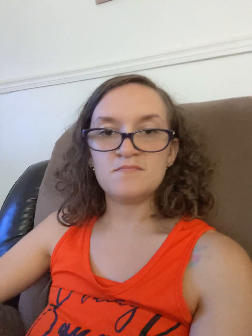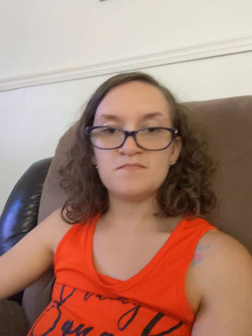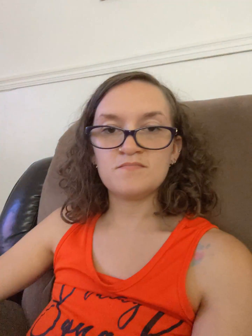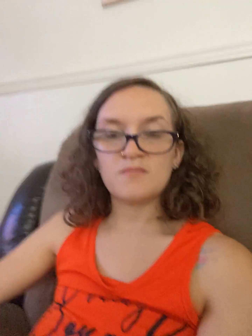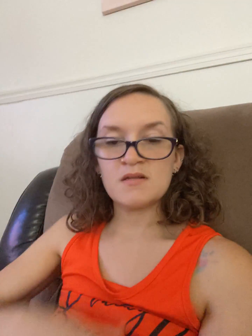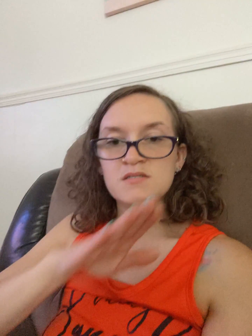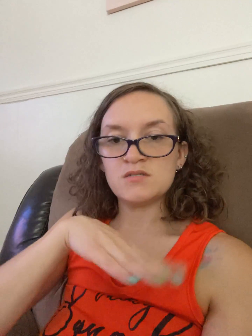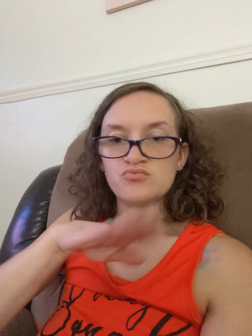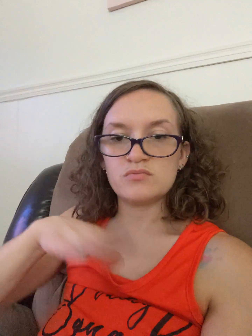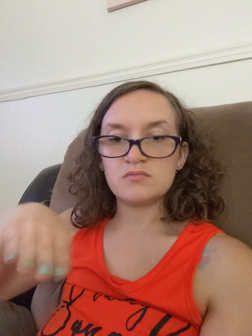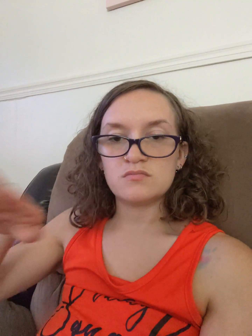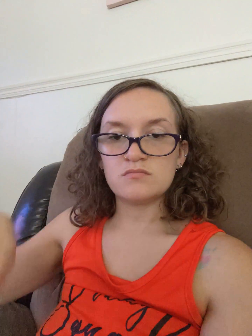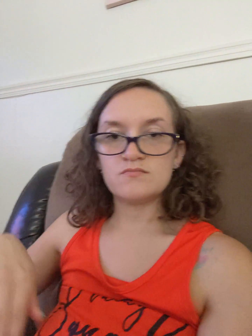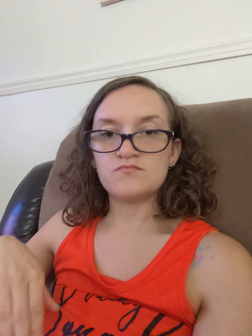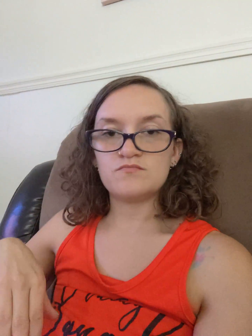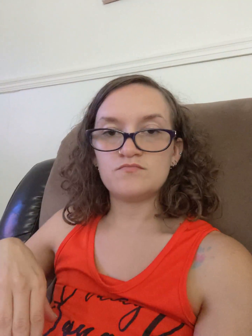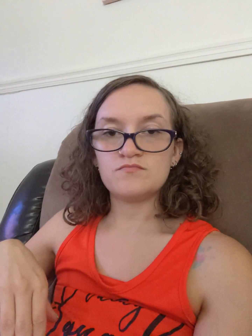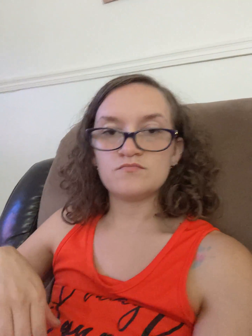children